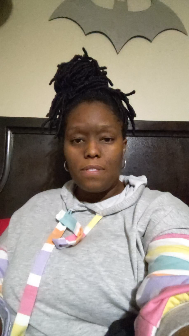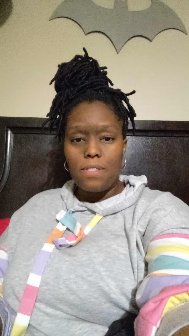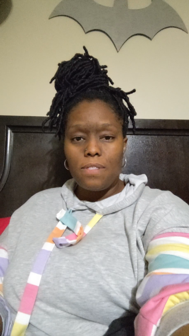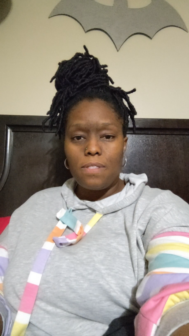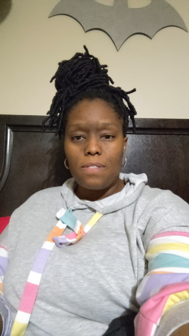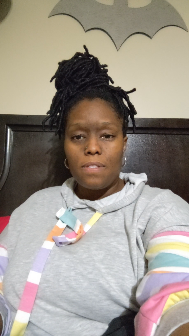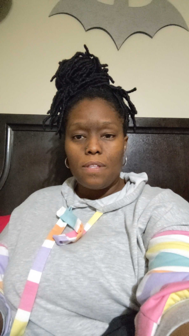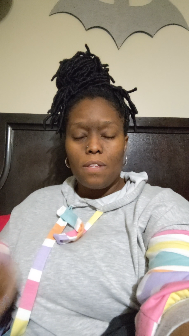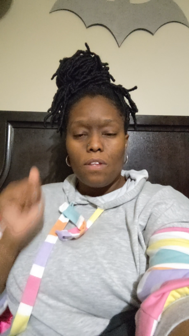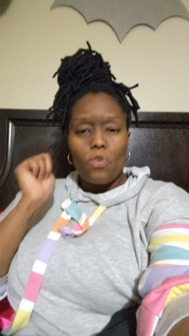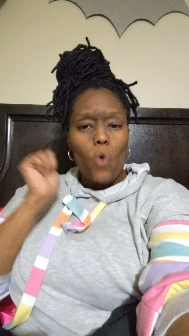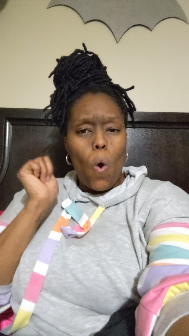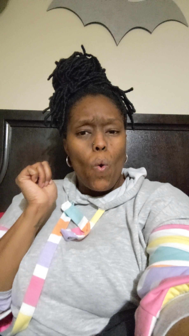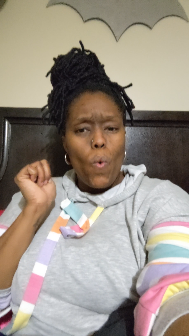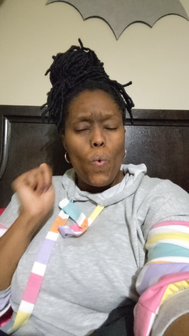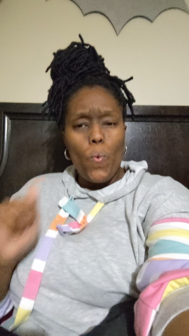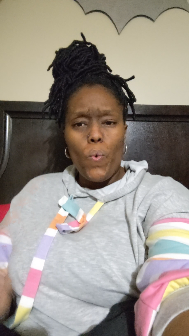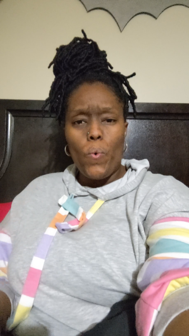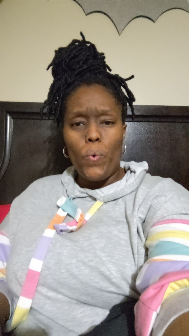cold